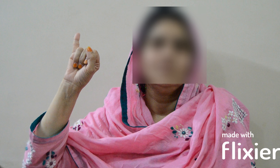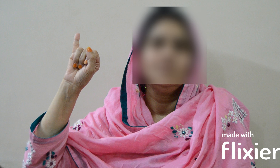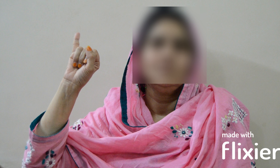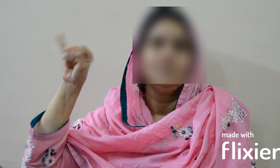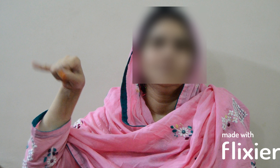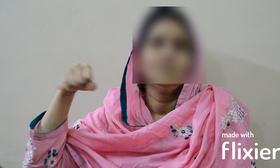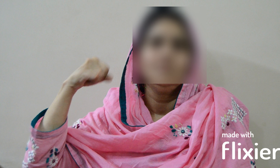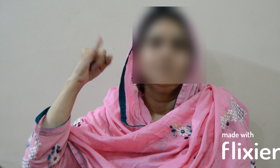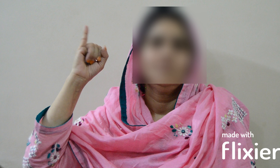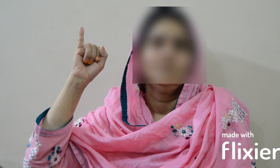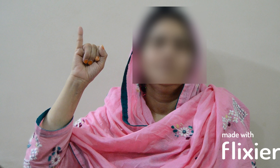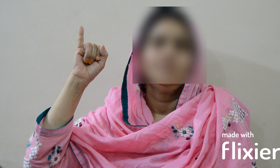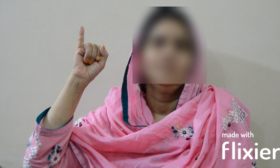ج